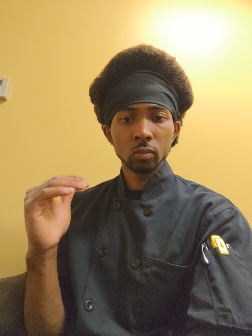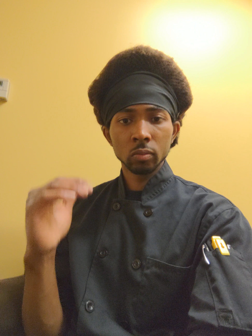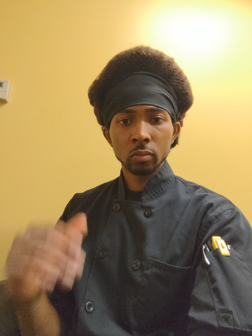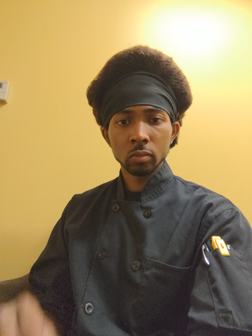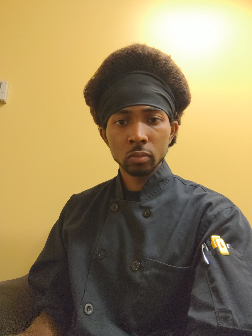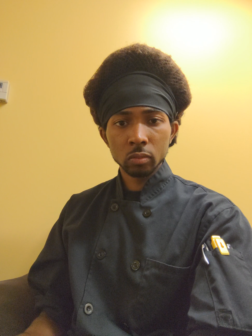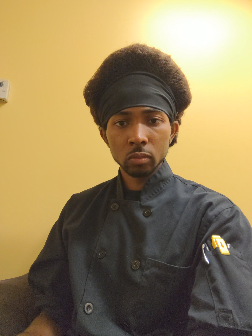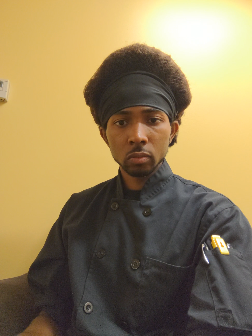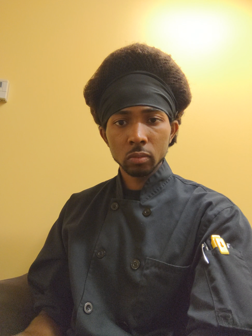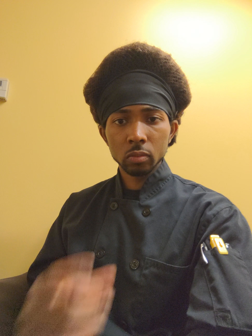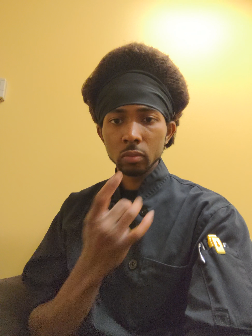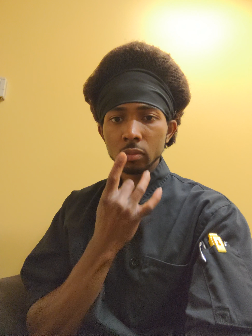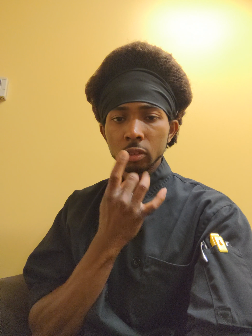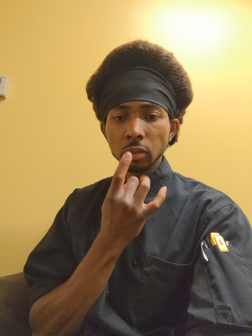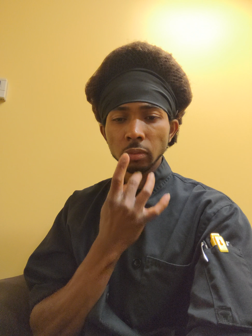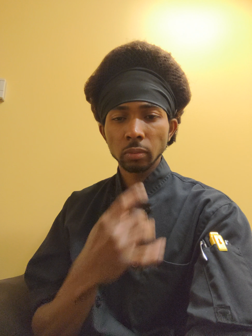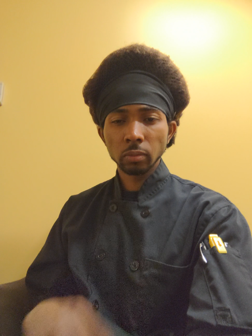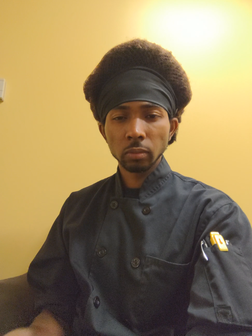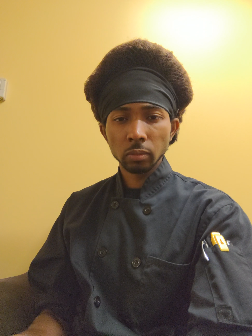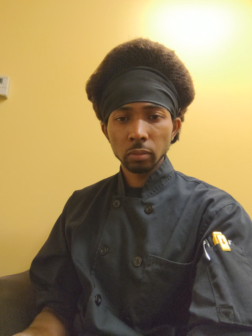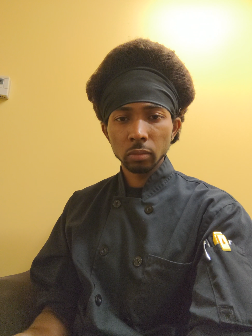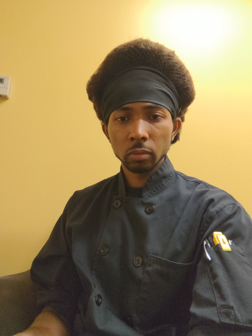light bulb